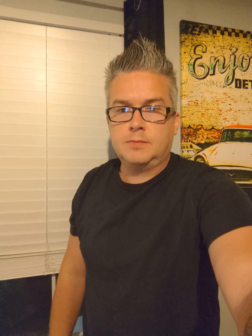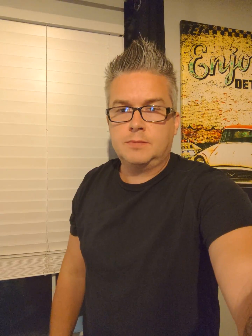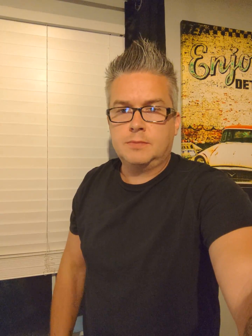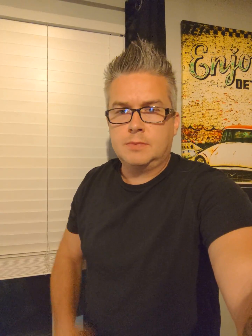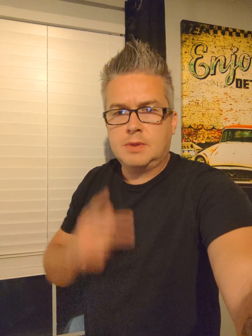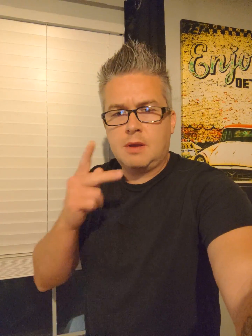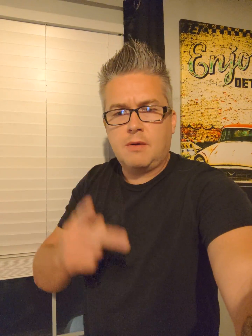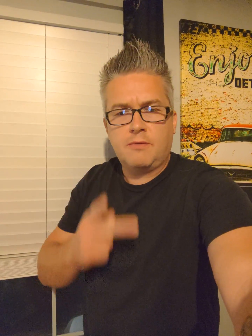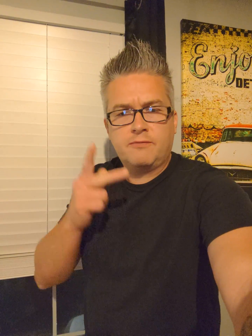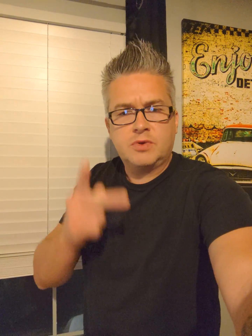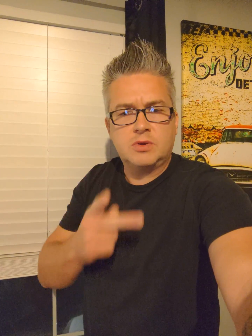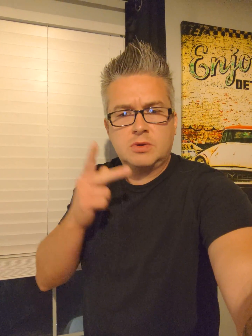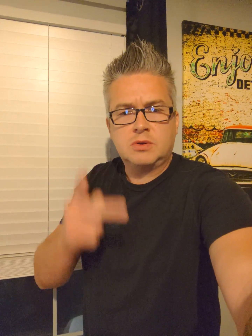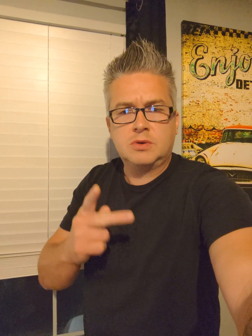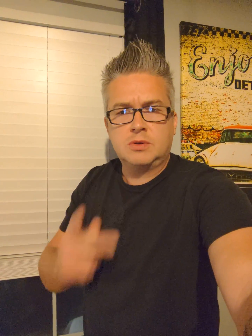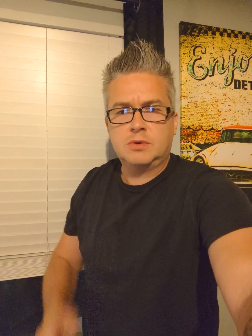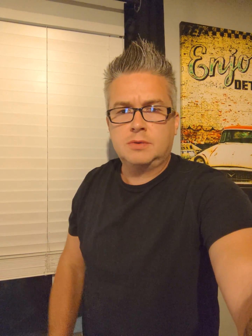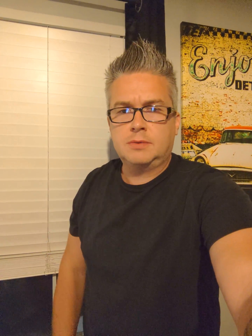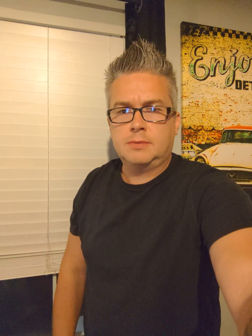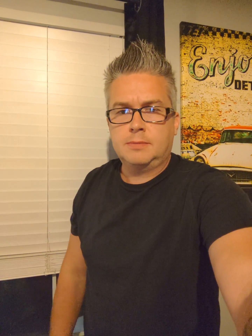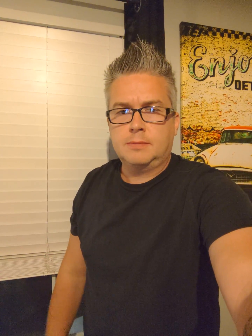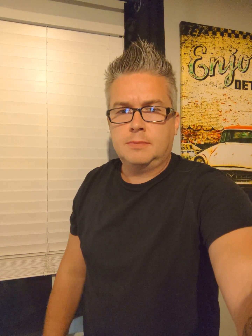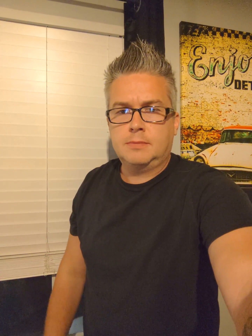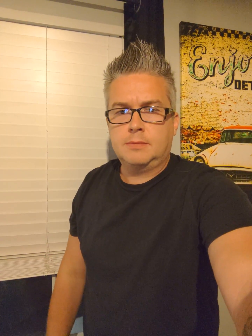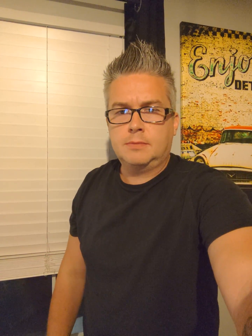careful